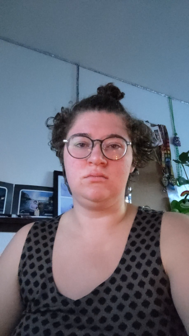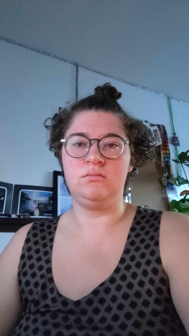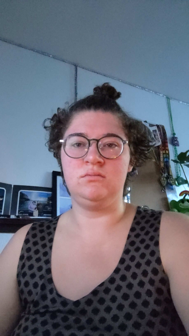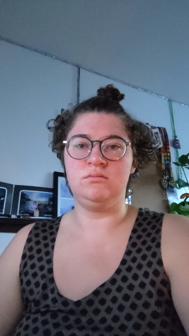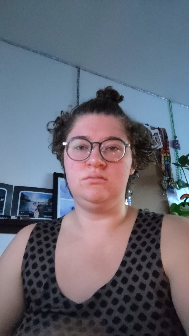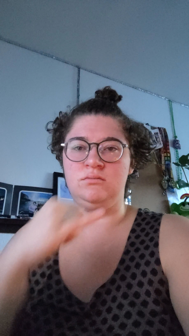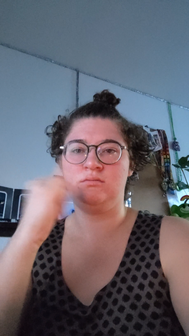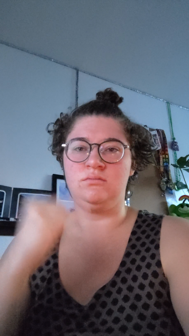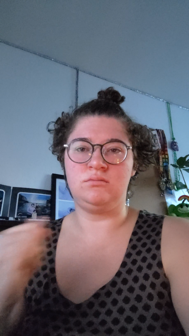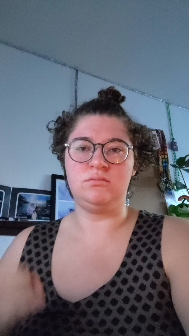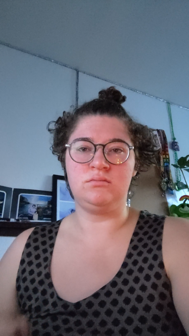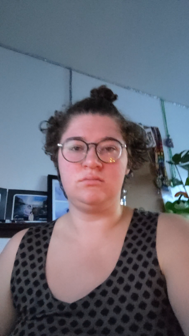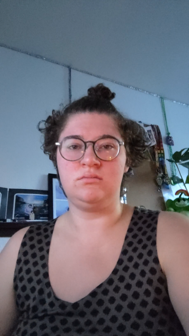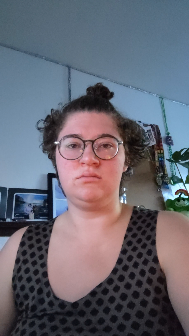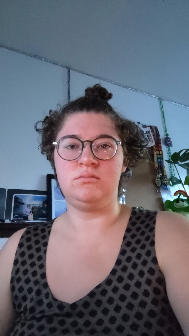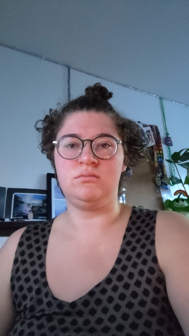draw